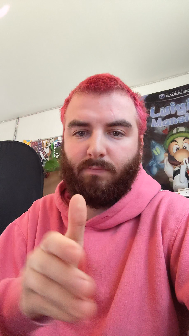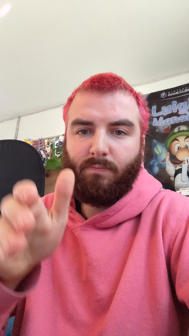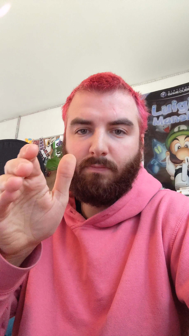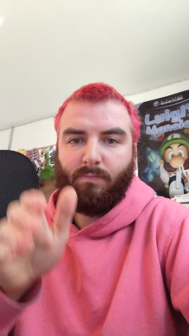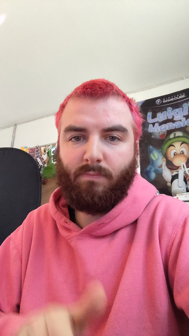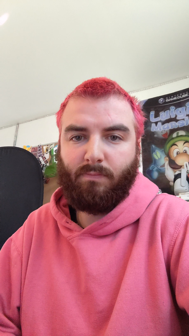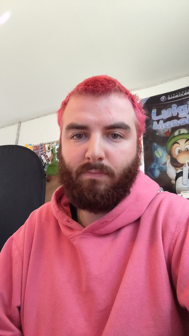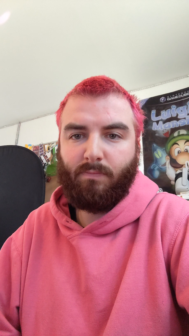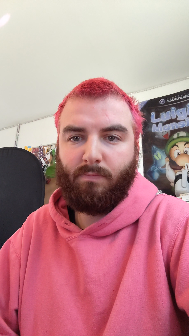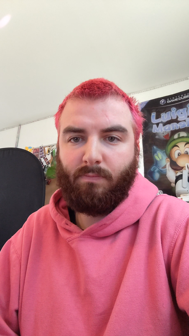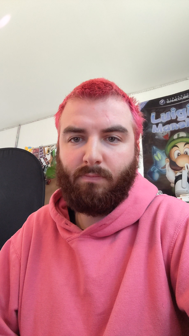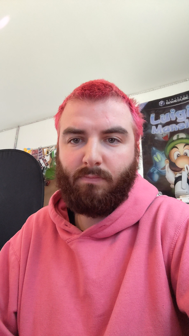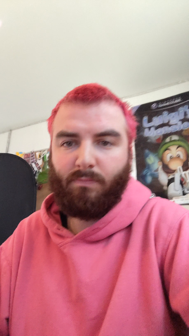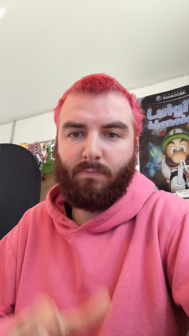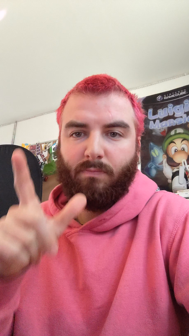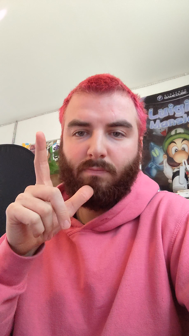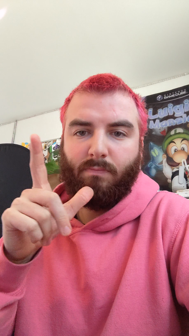lunch